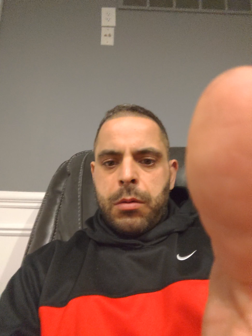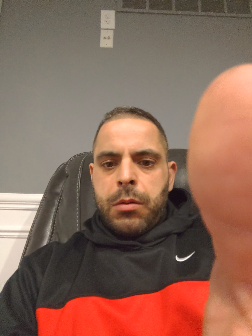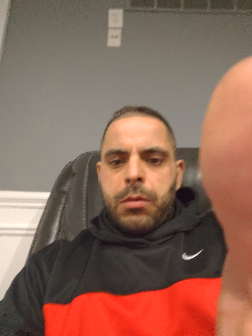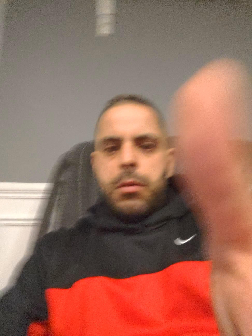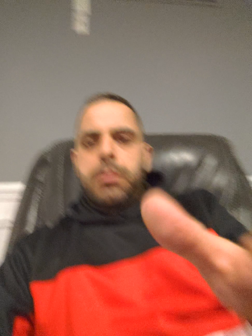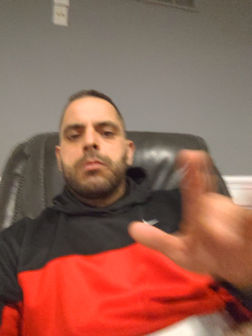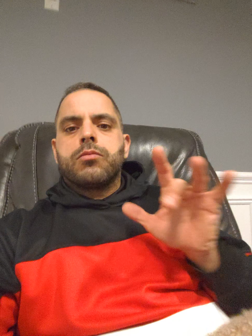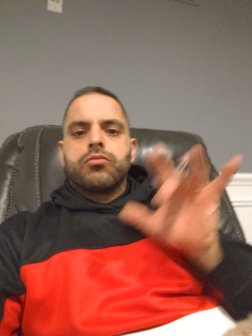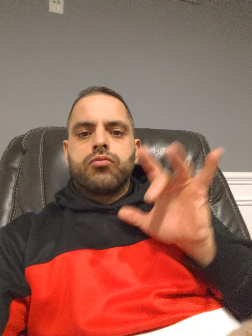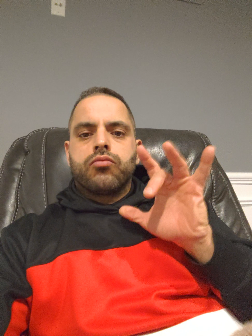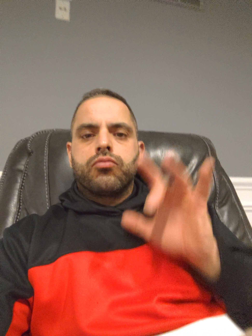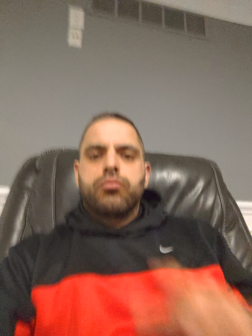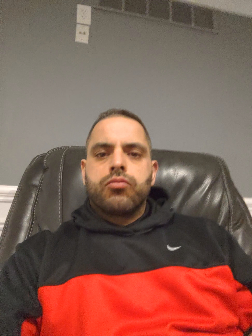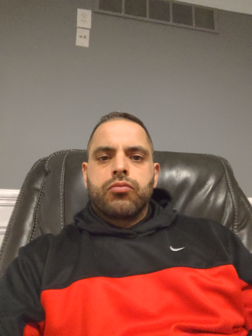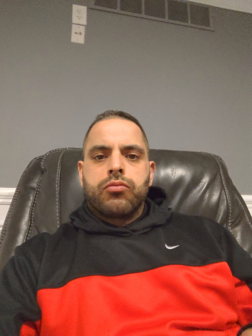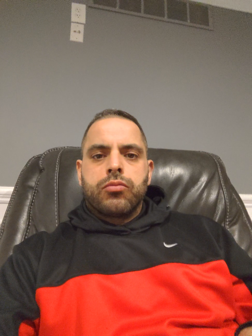yucky